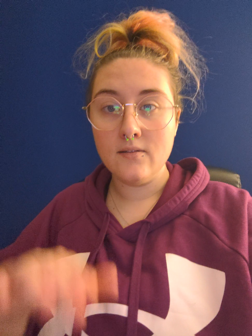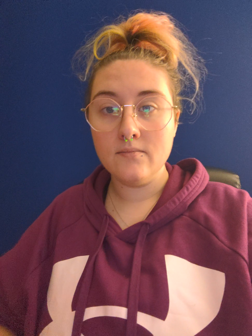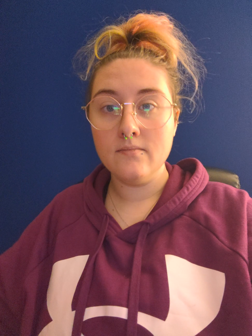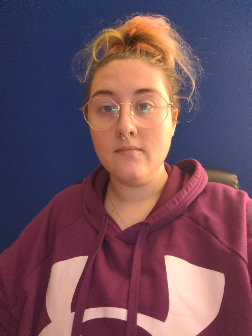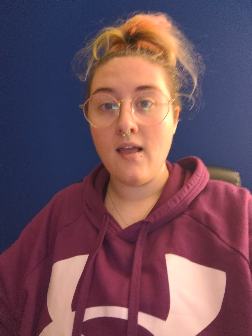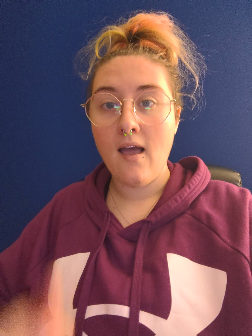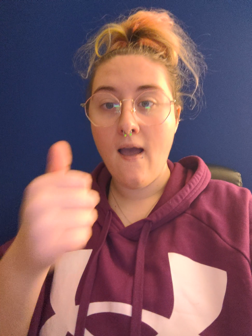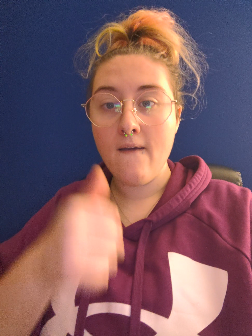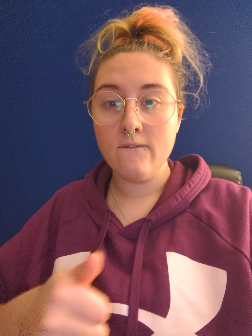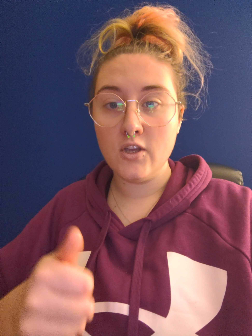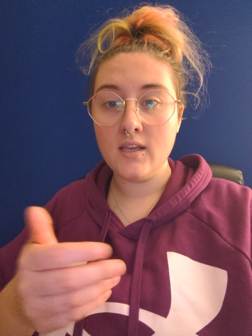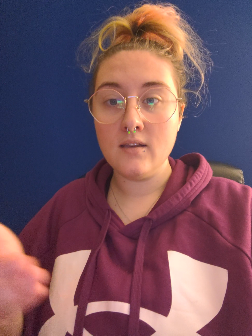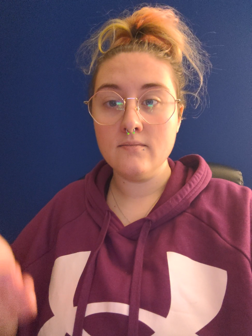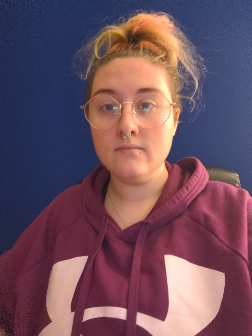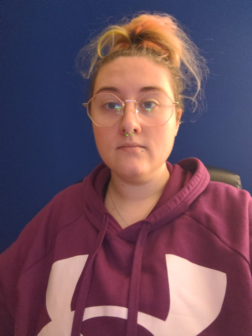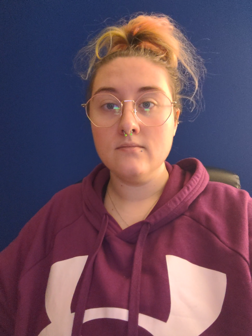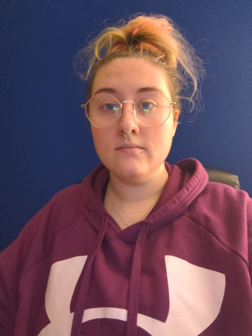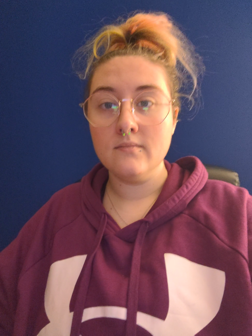every